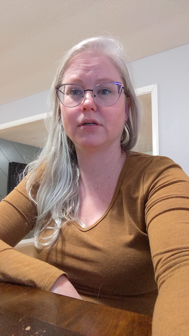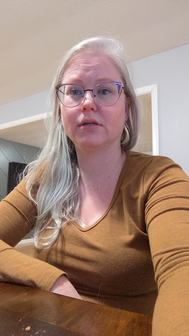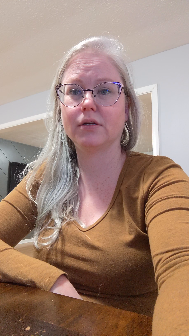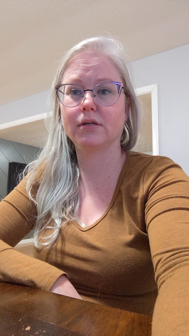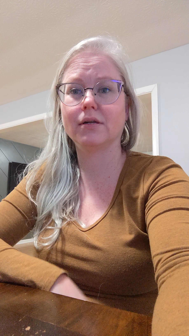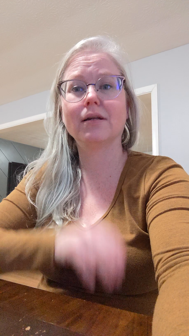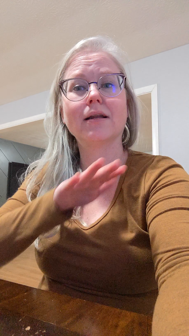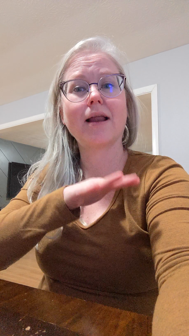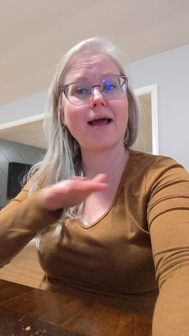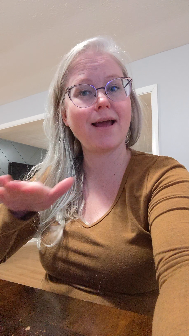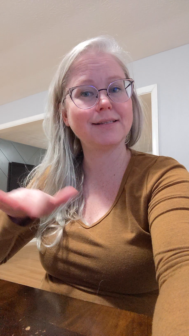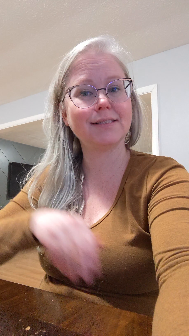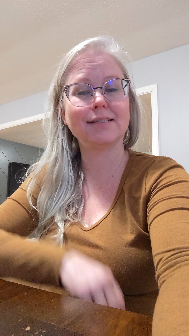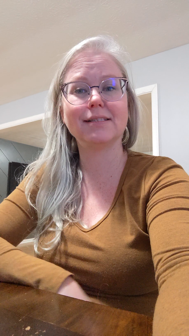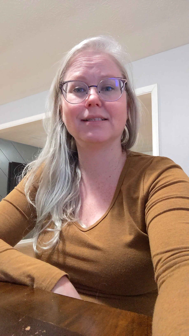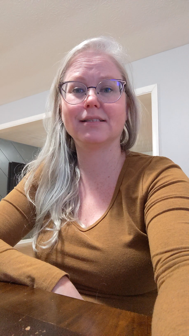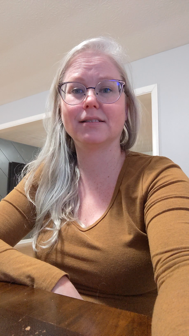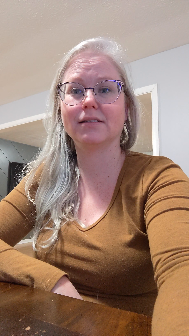nice